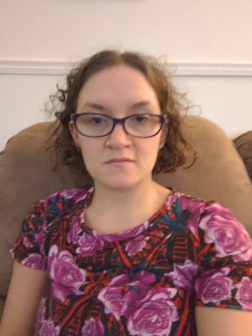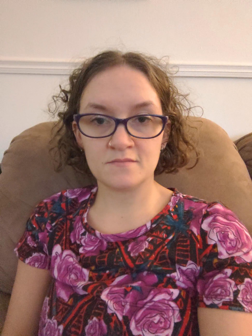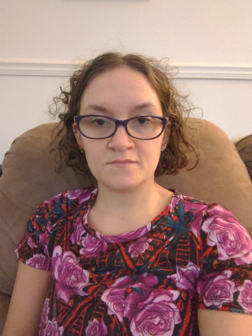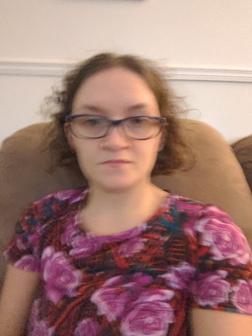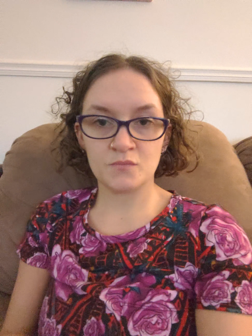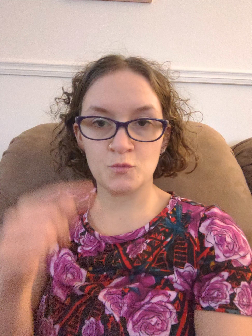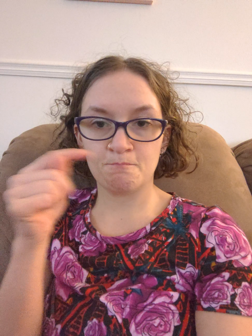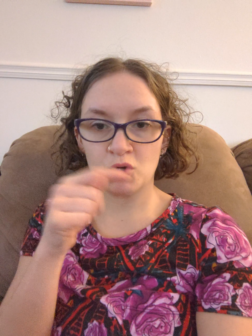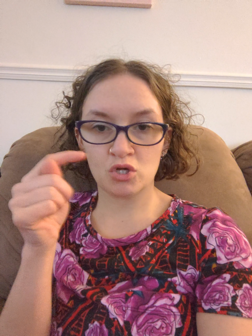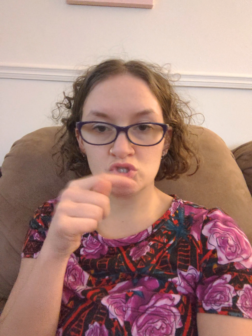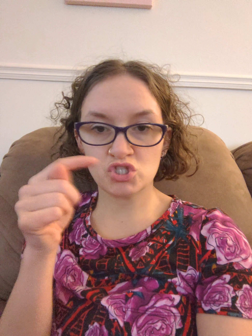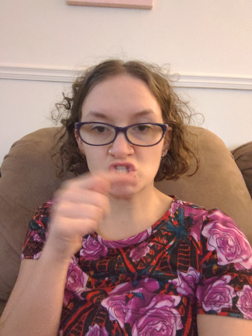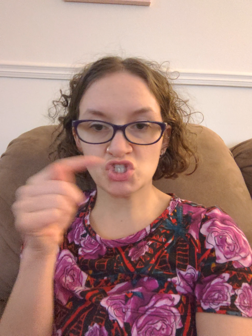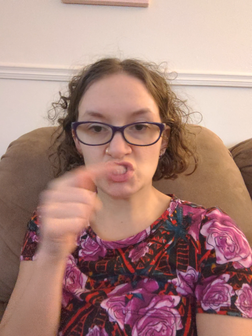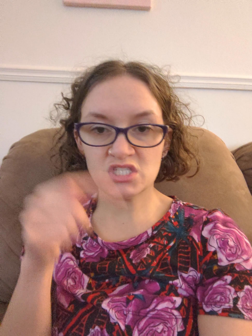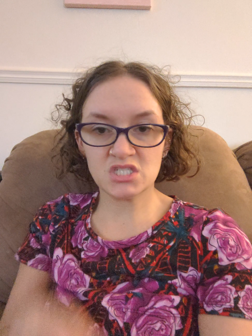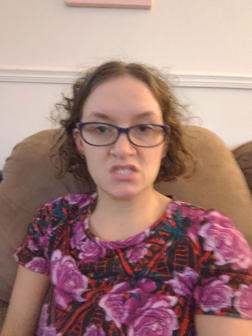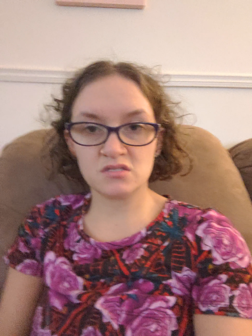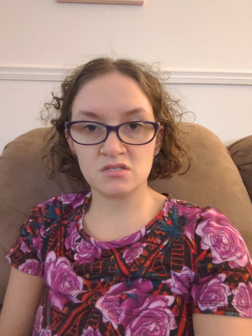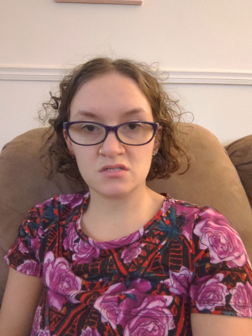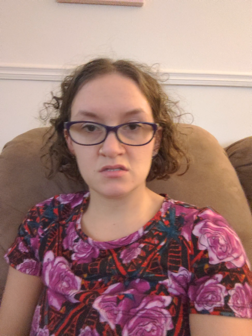toothbrush